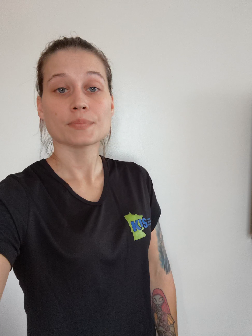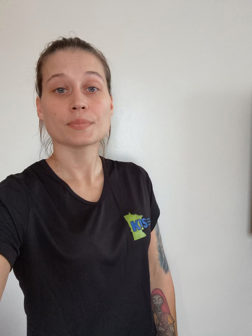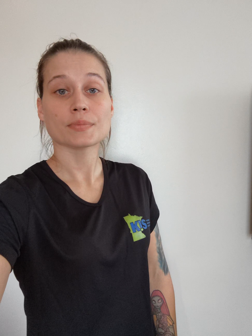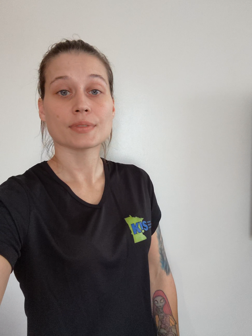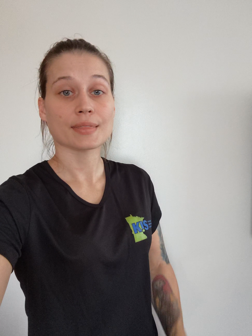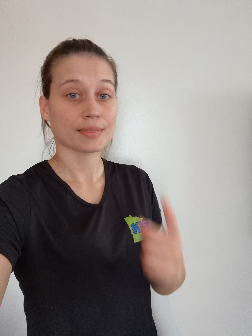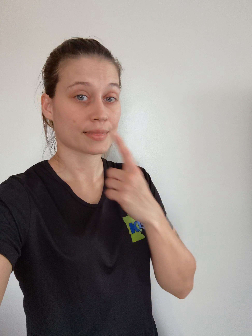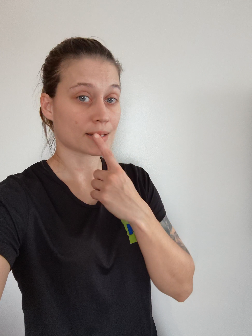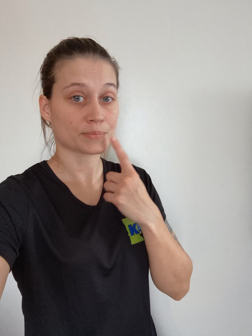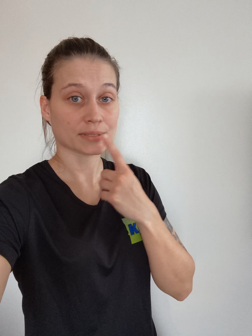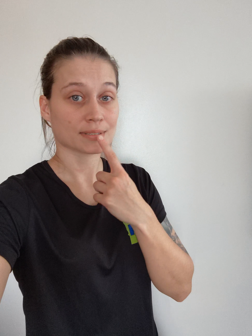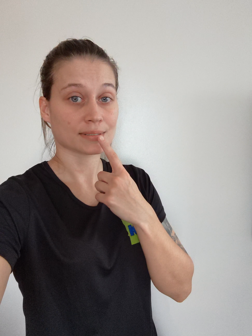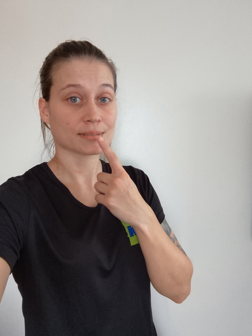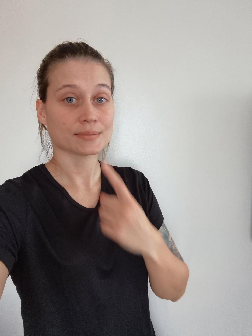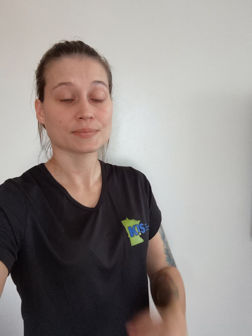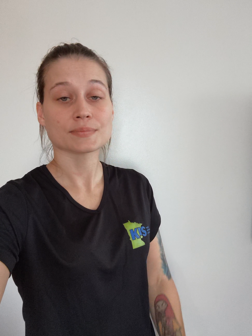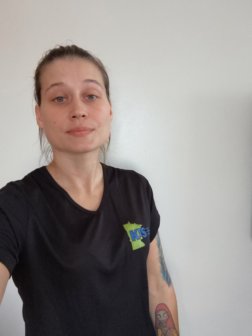lips